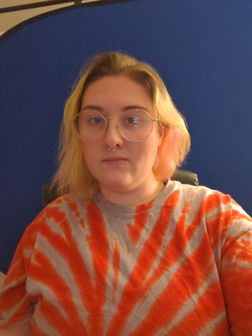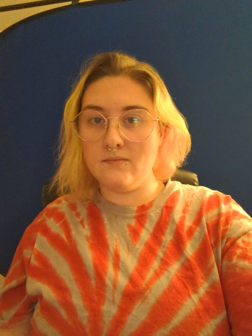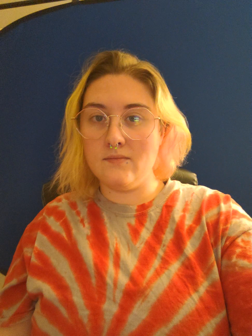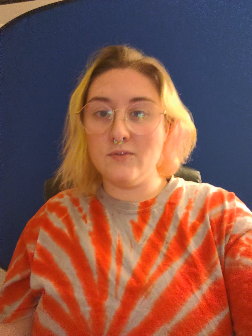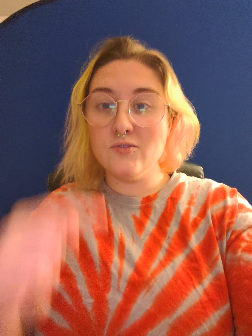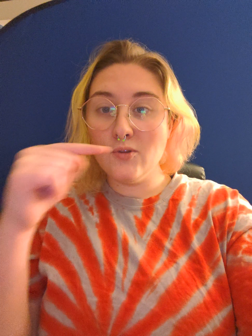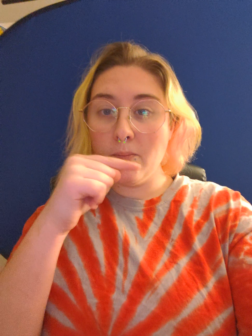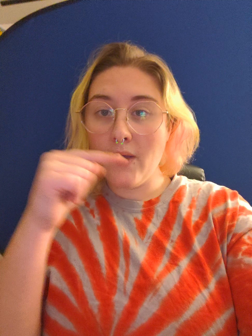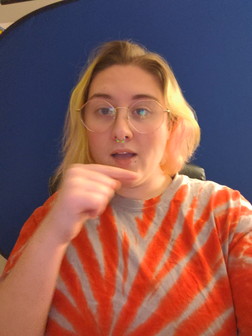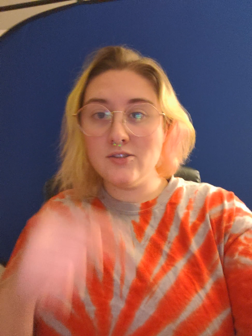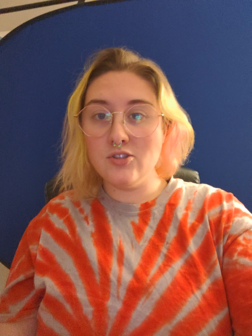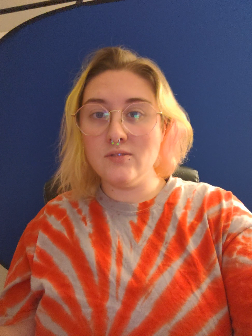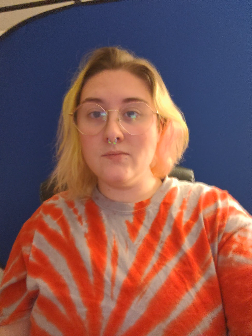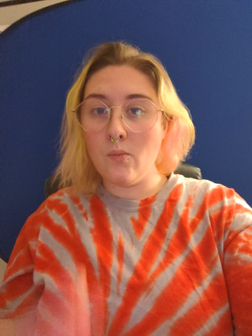toothbrush